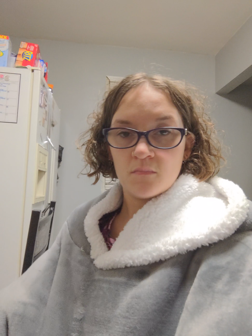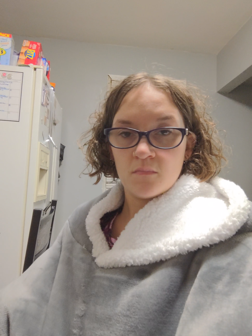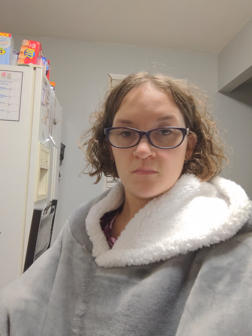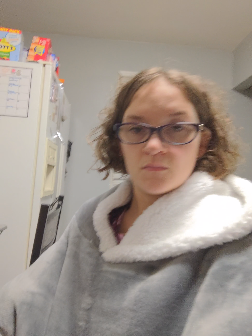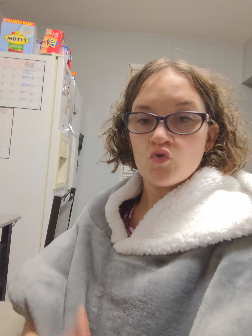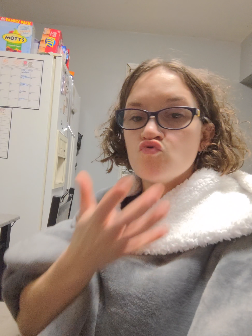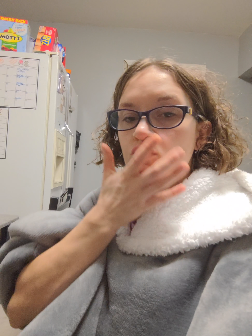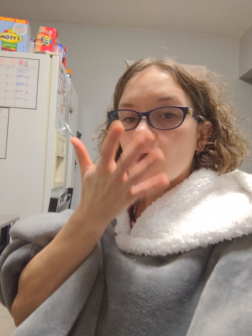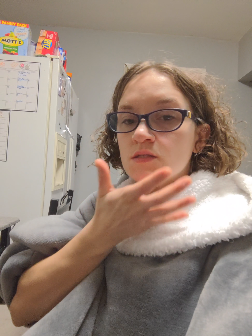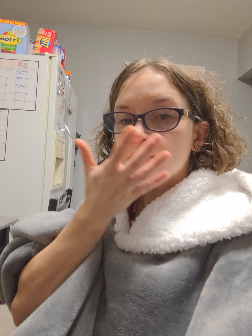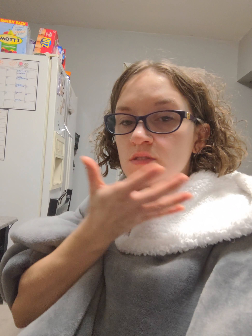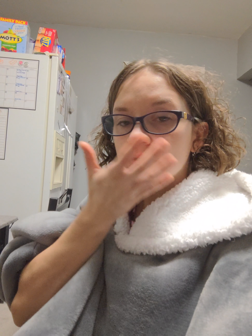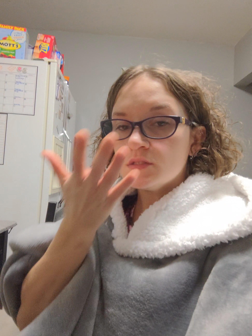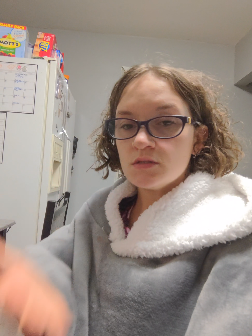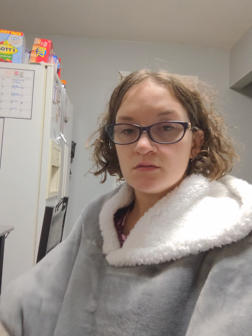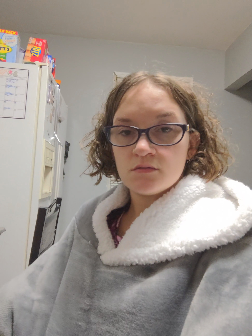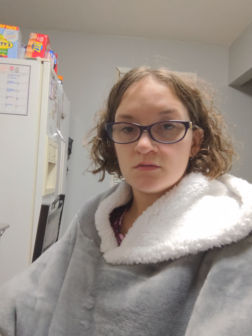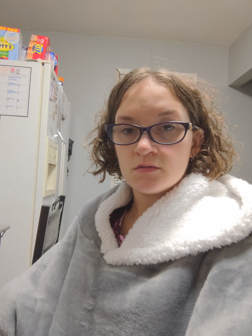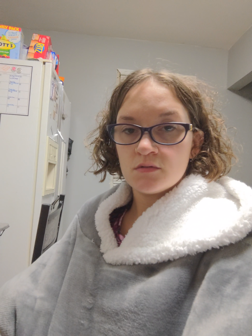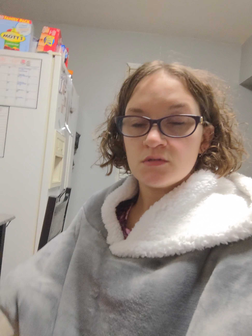grass